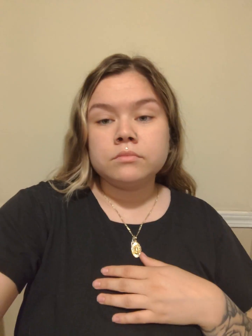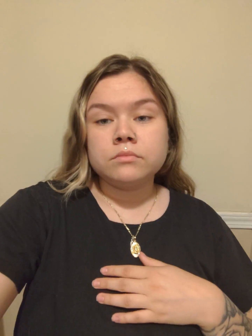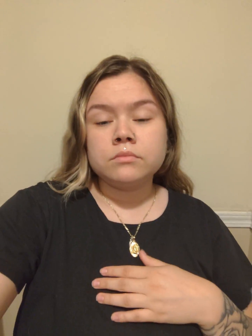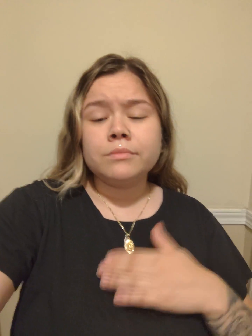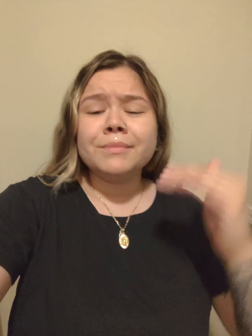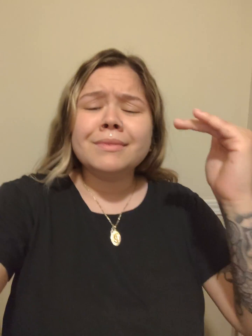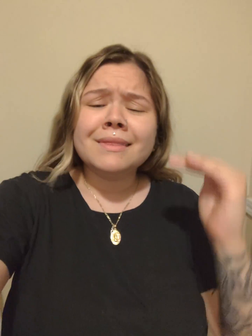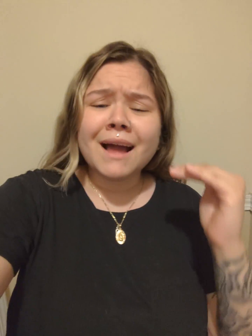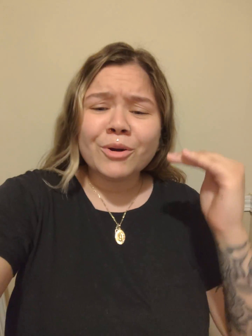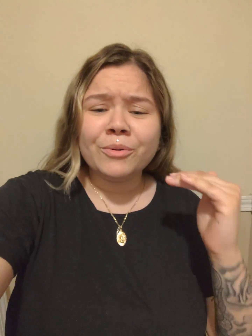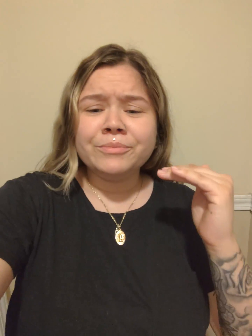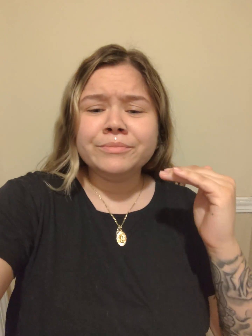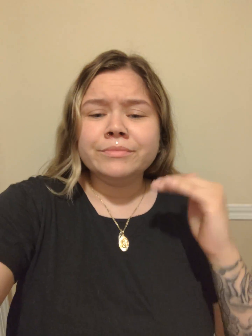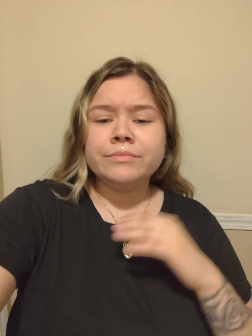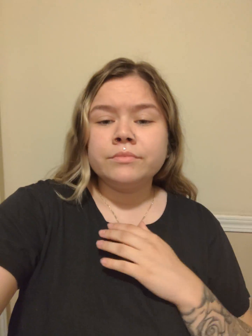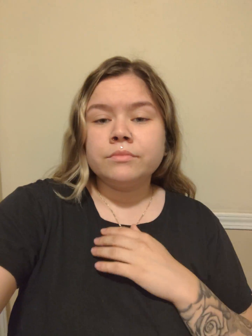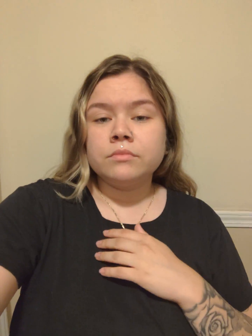little